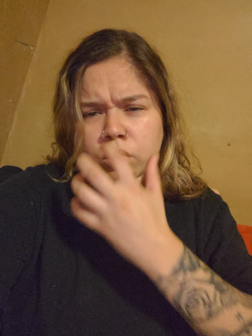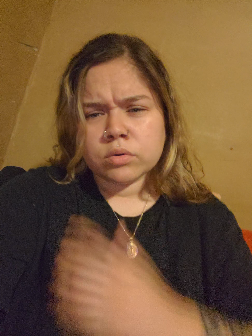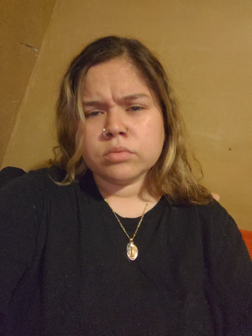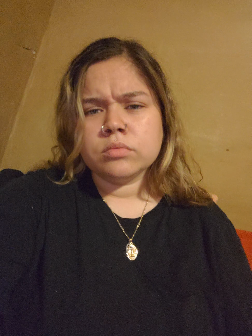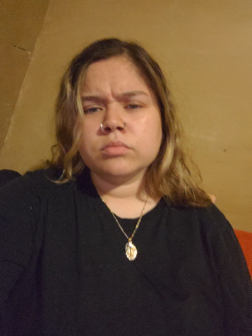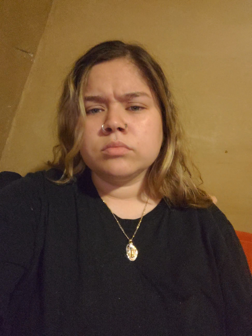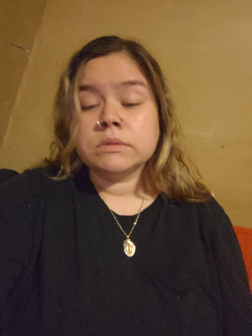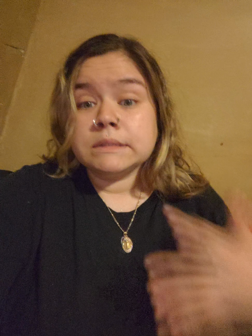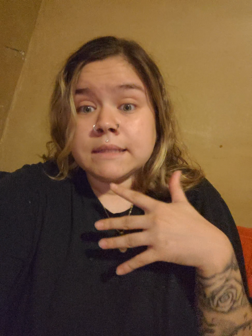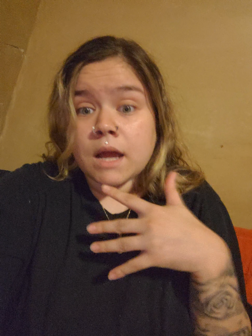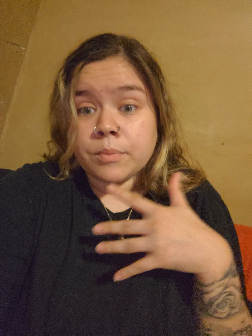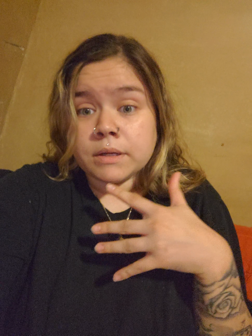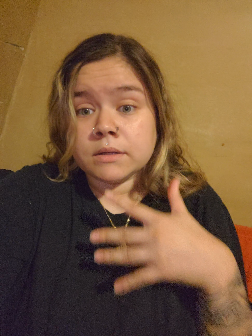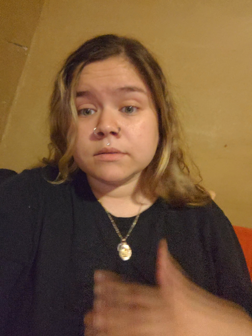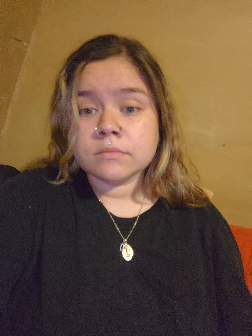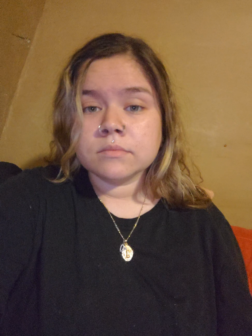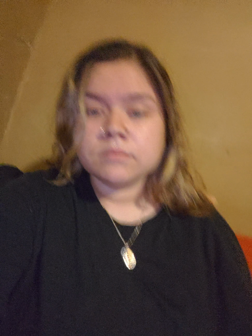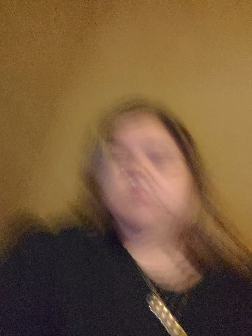scared